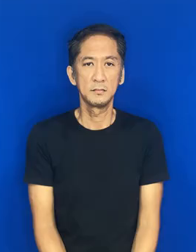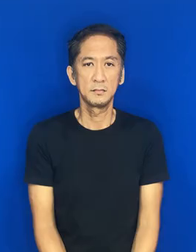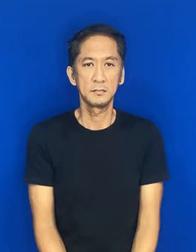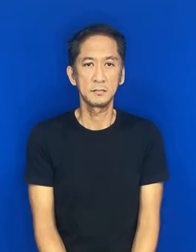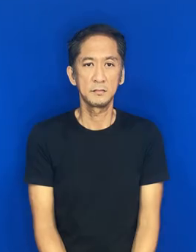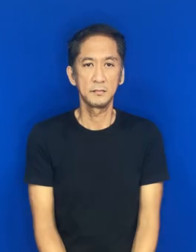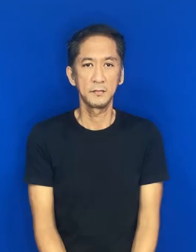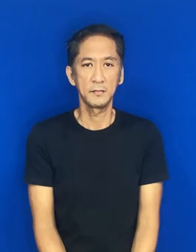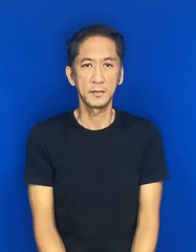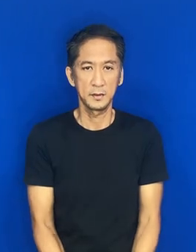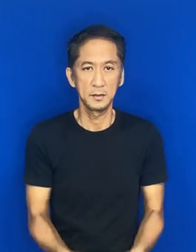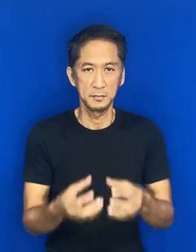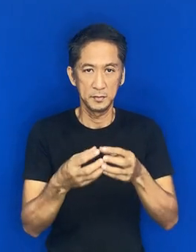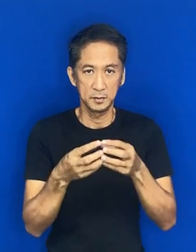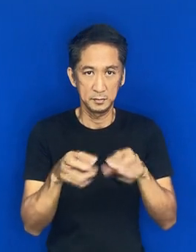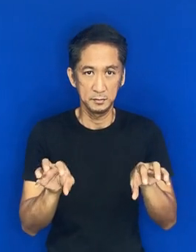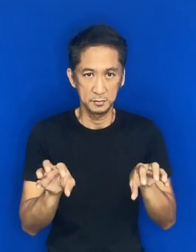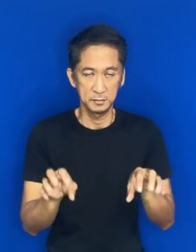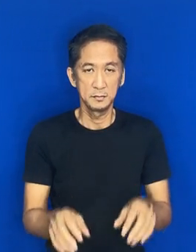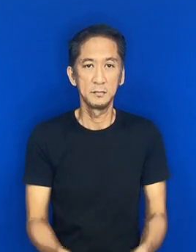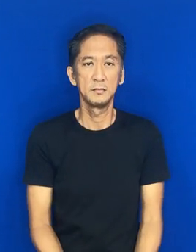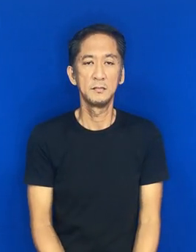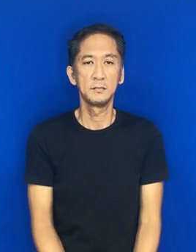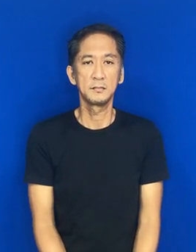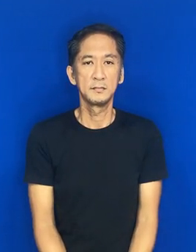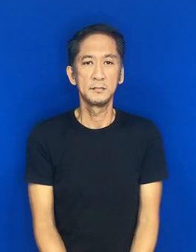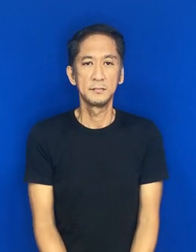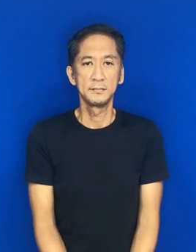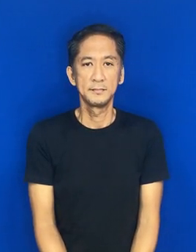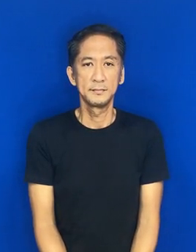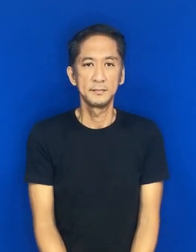egg